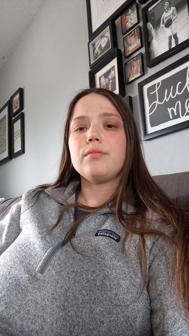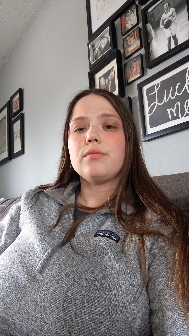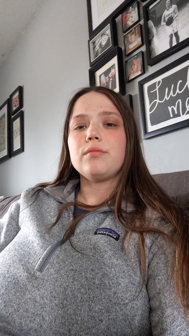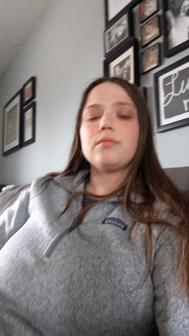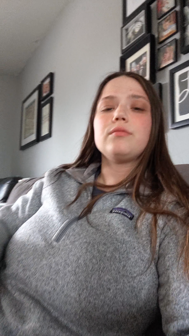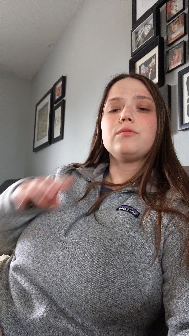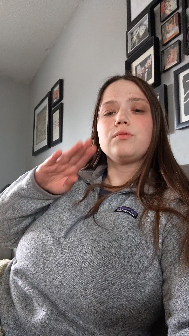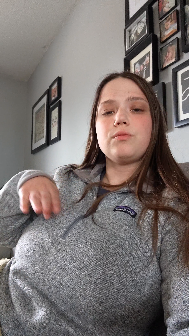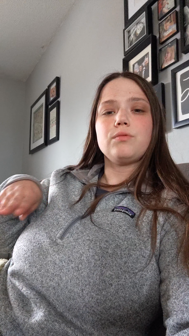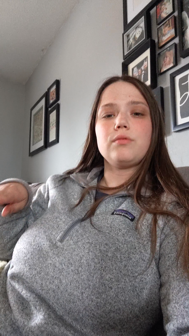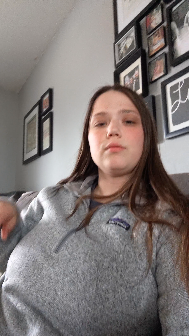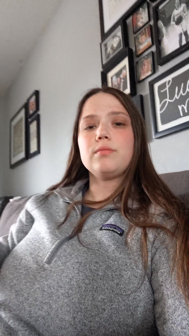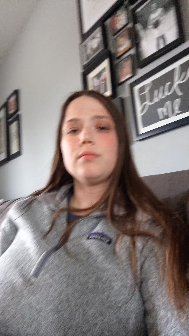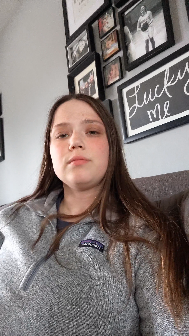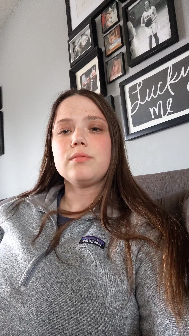children